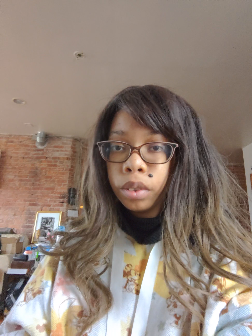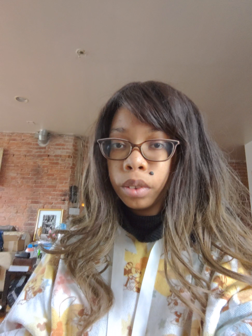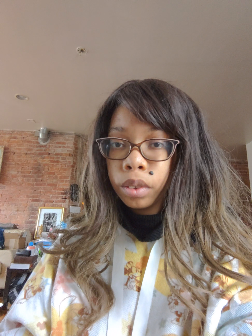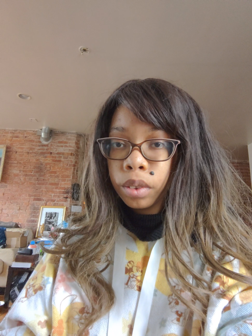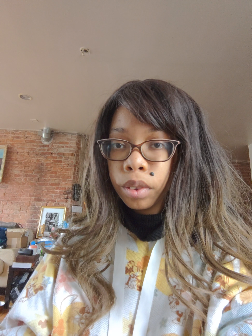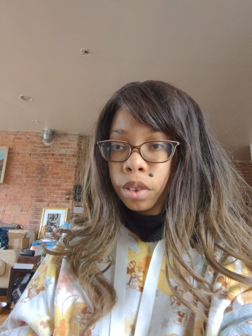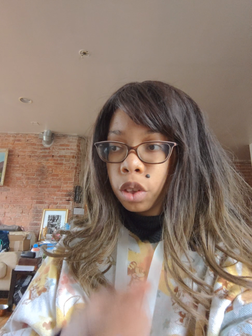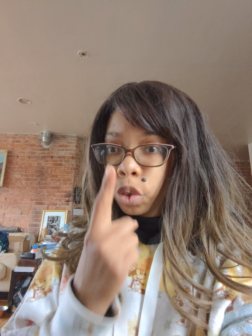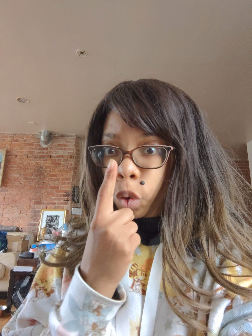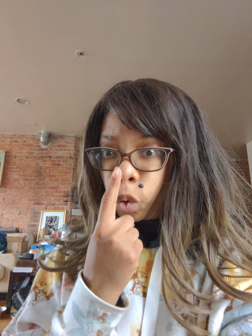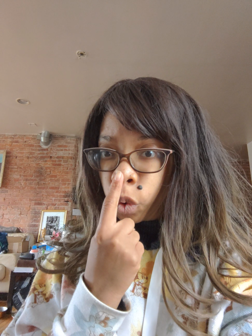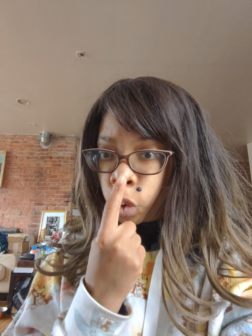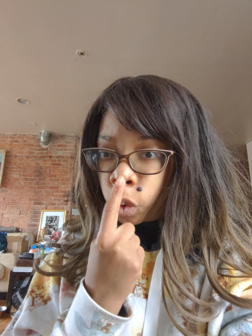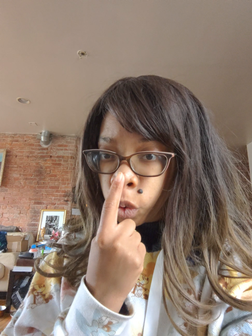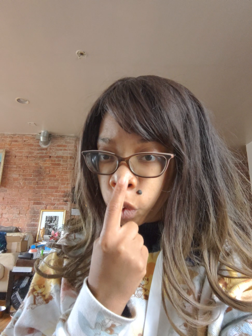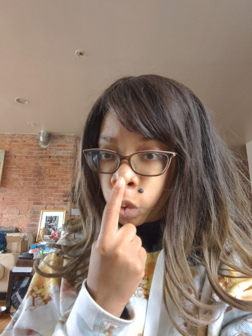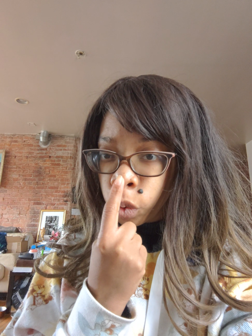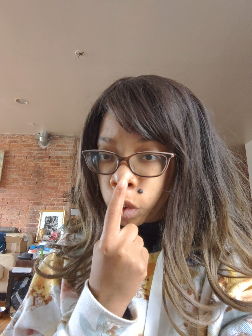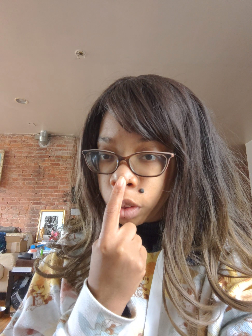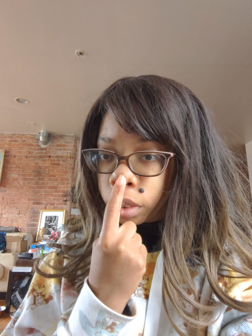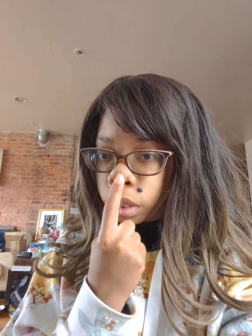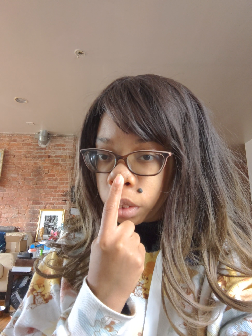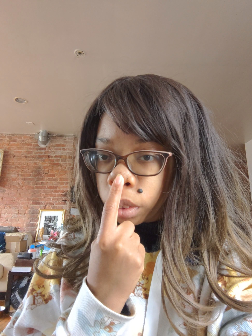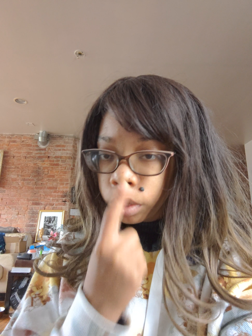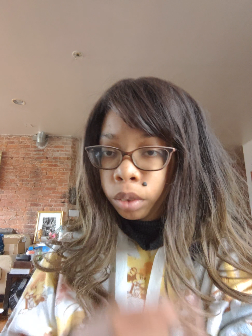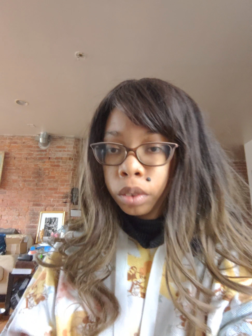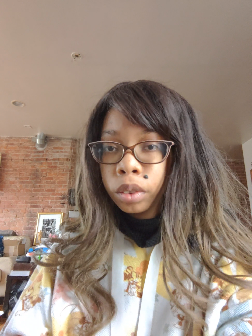nose